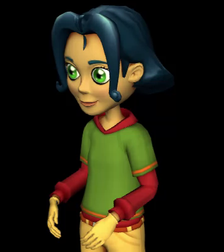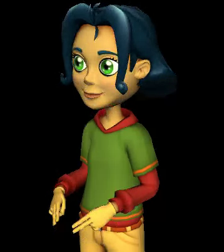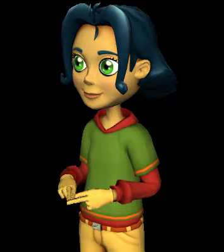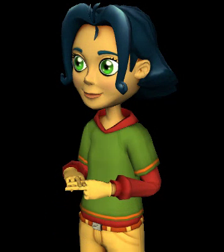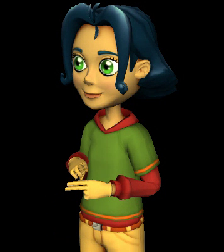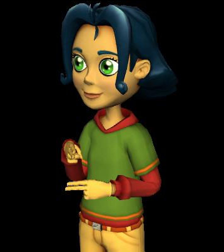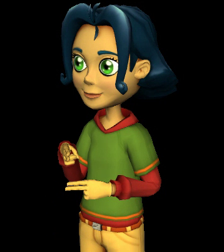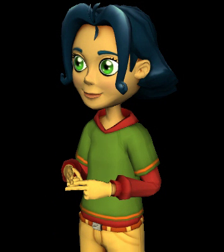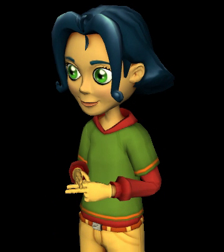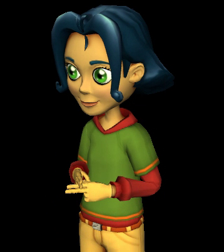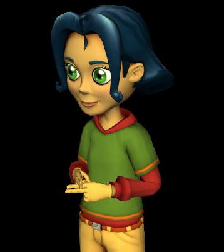اسم